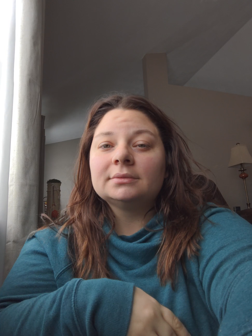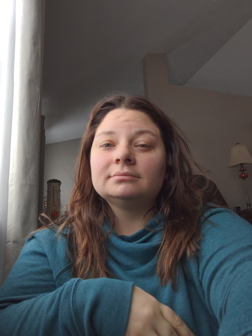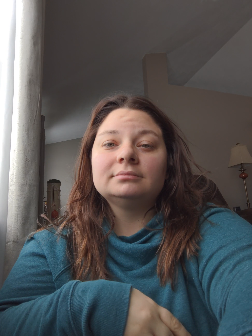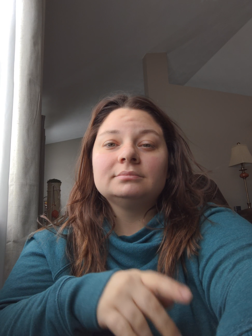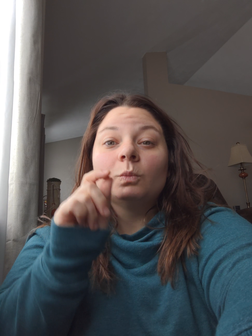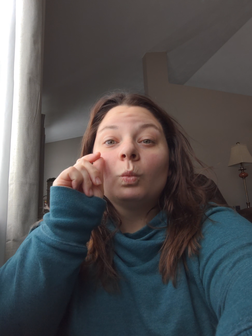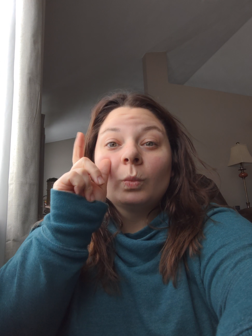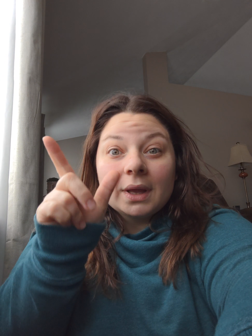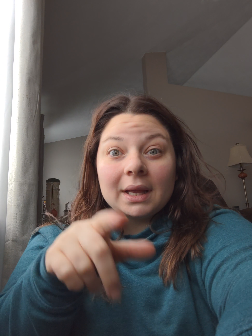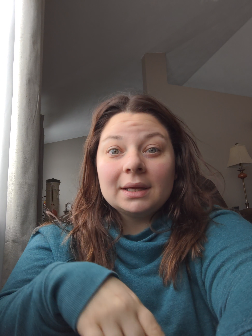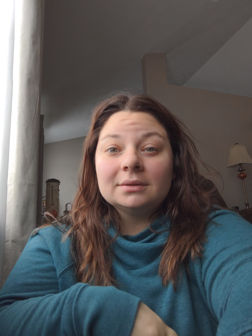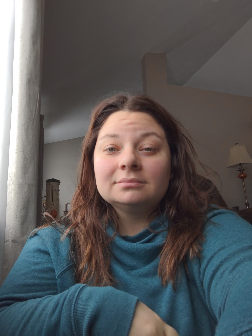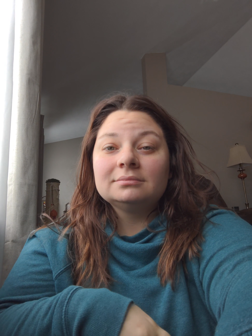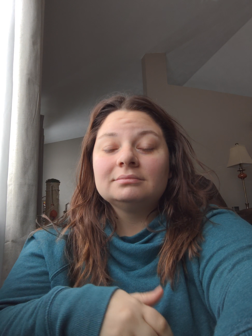wake